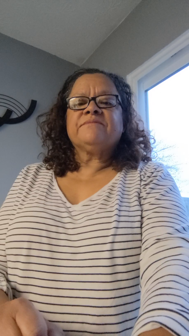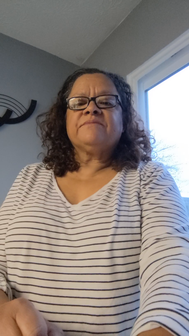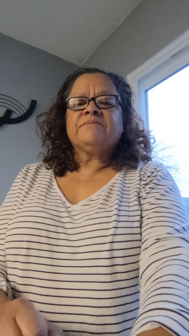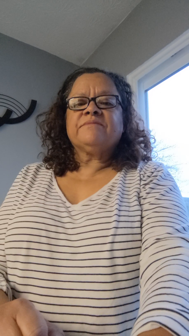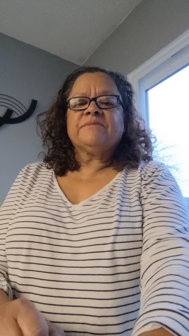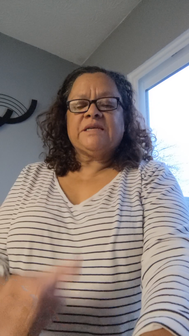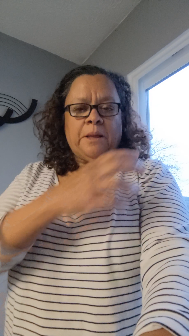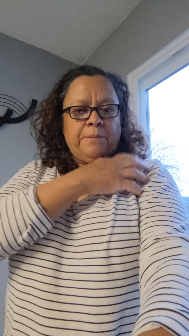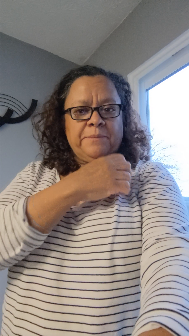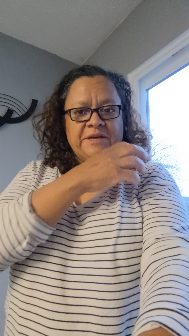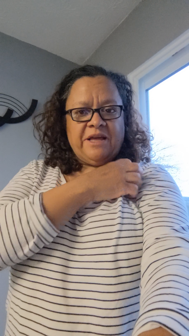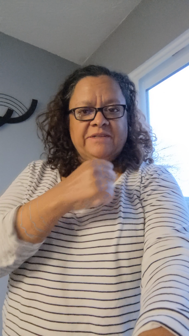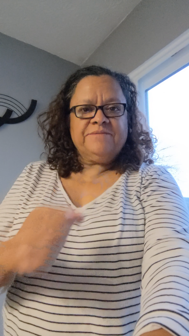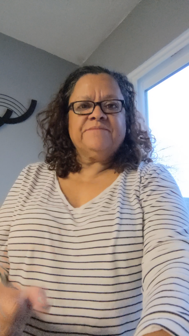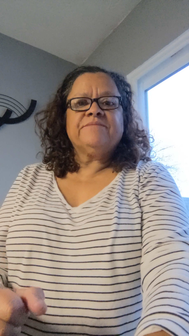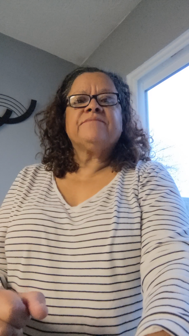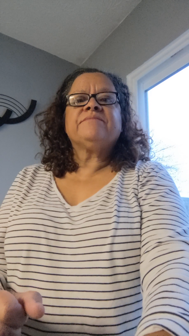bear